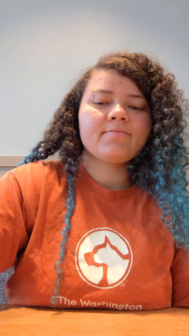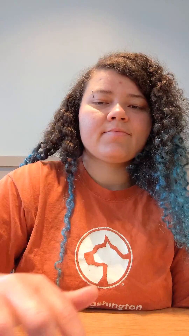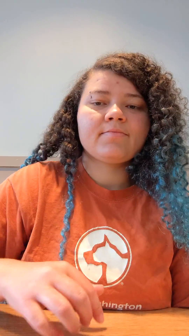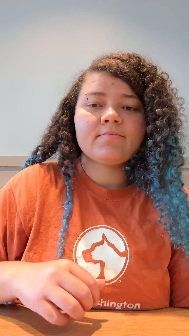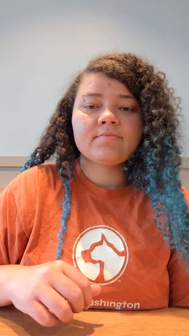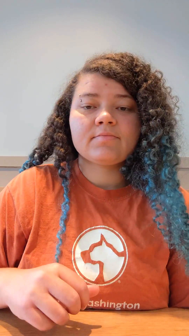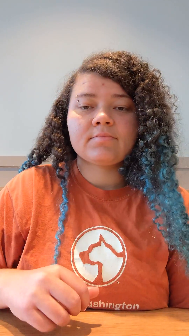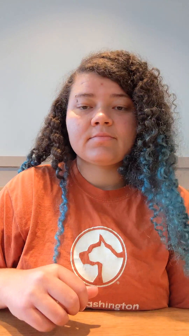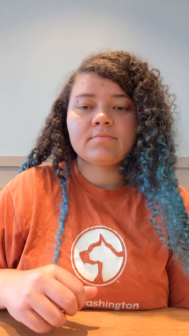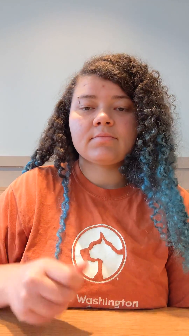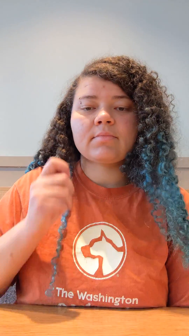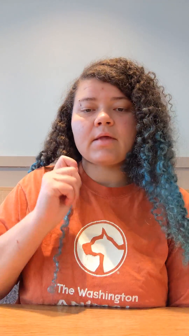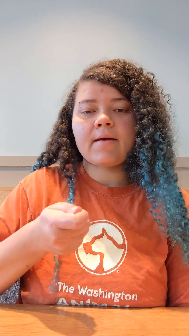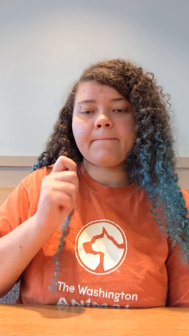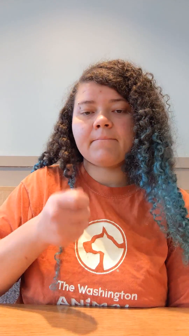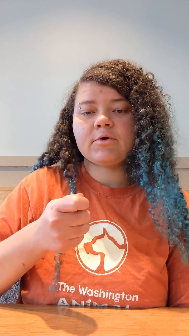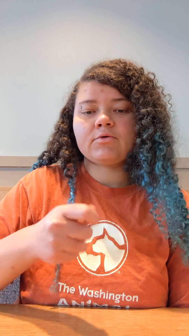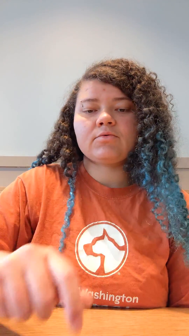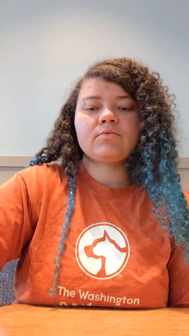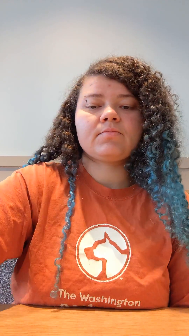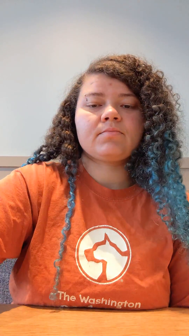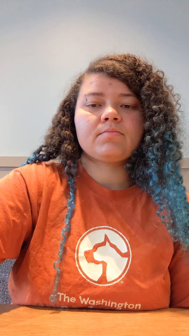hammer